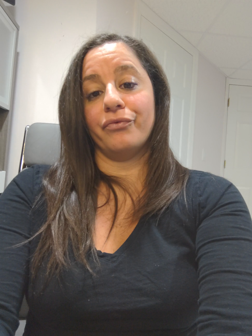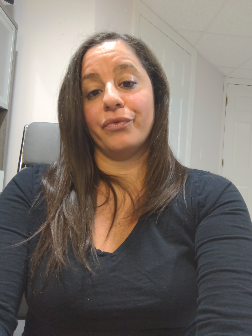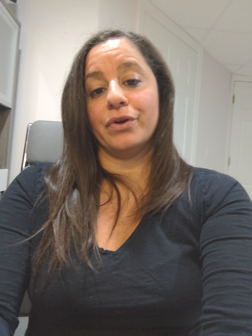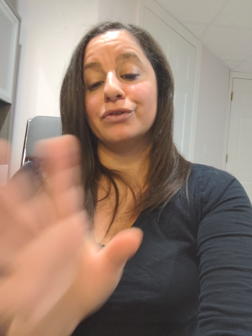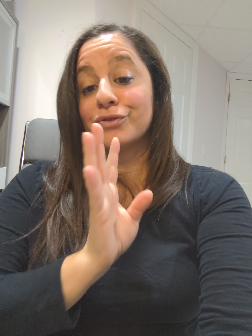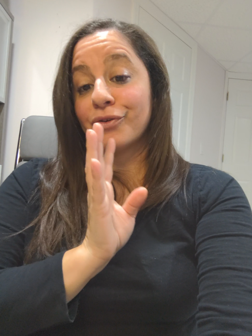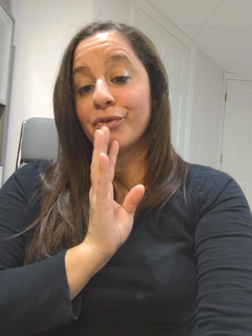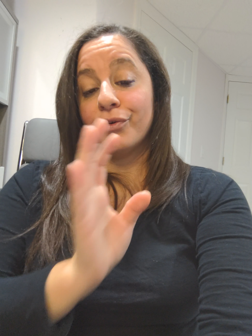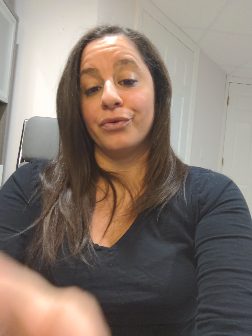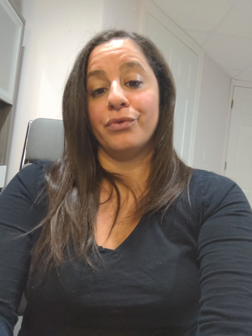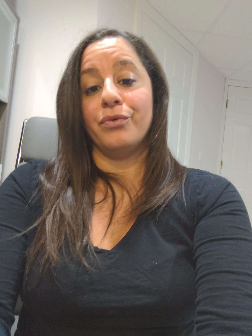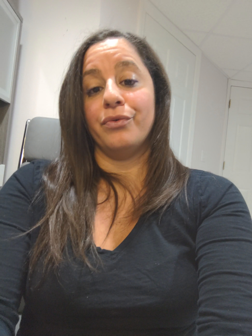talk